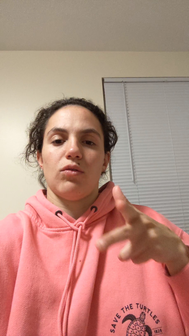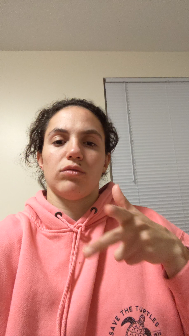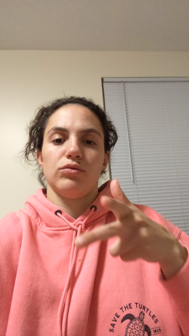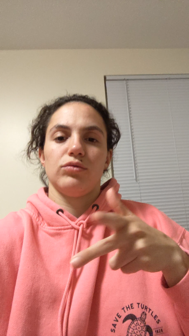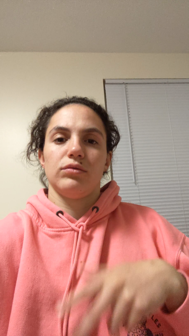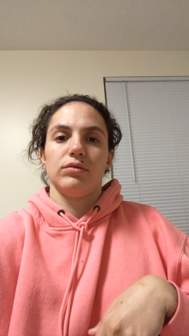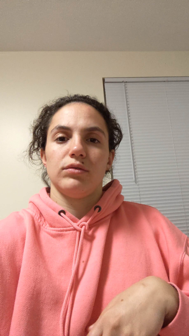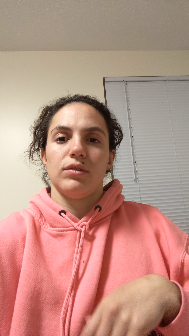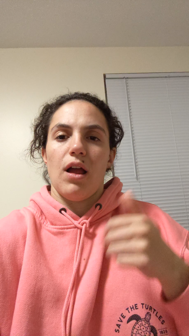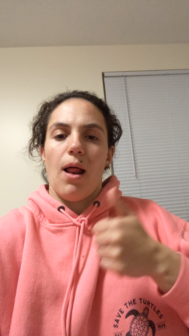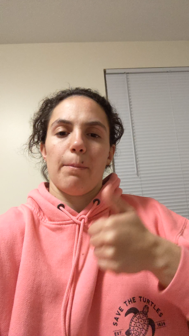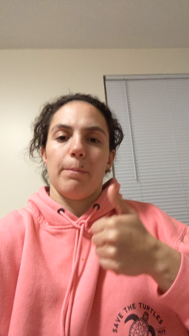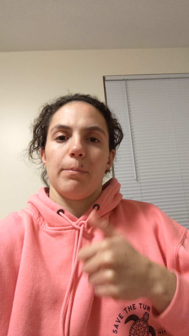help